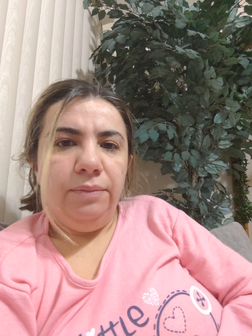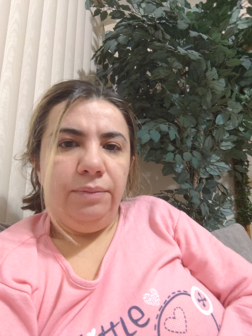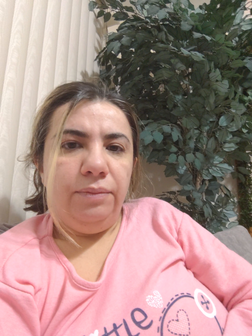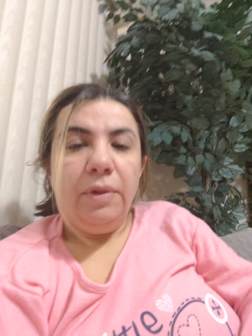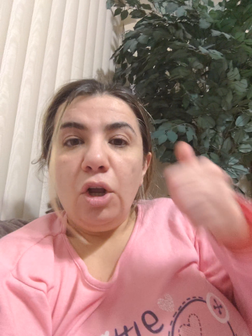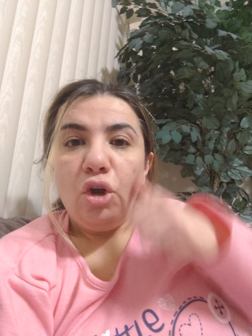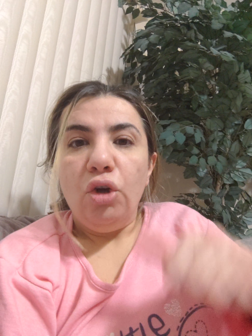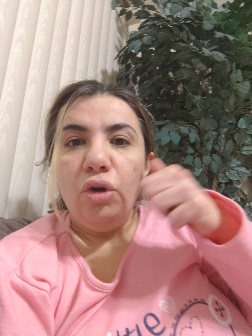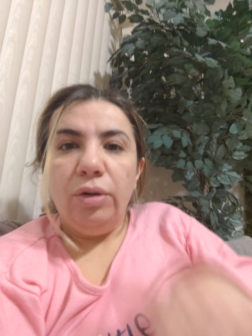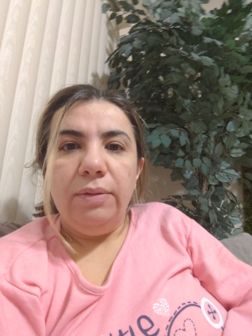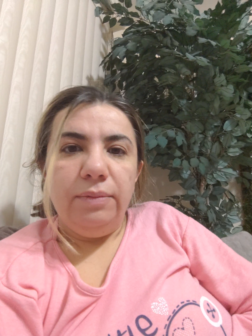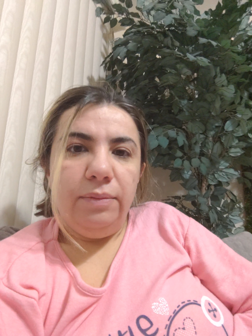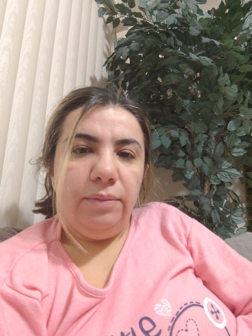girl